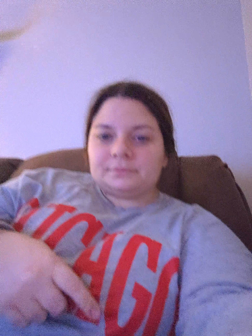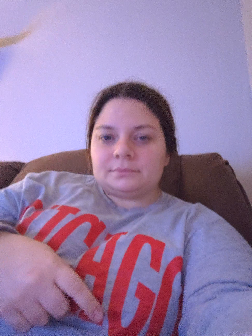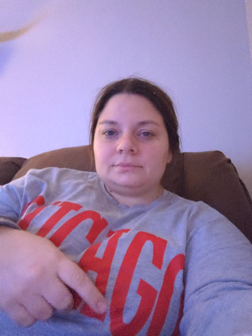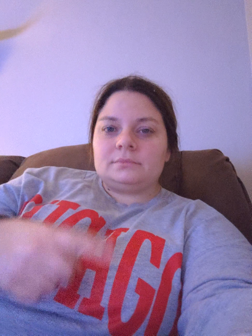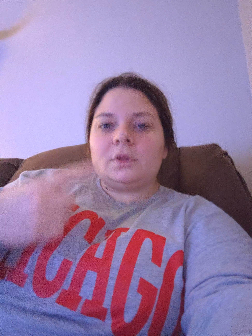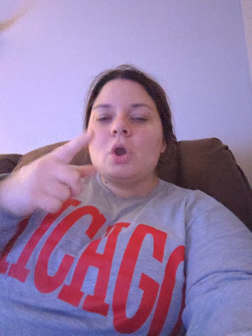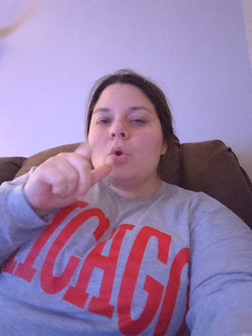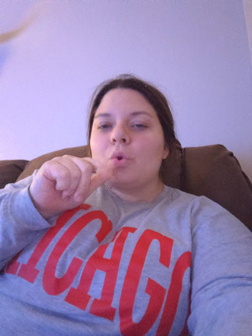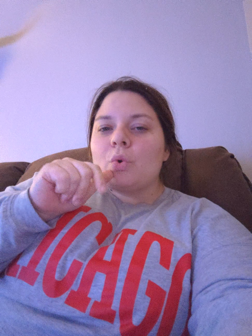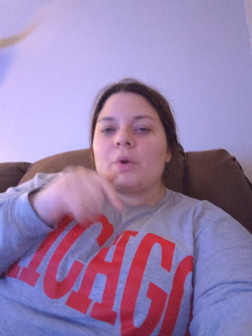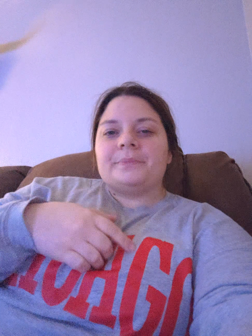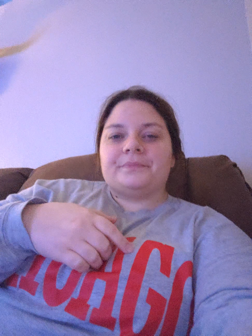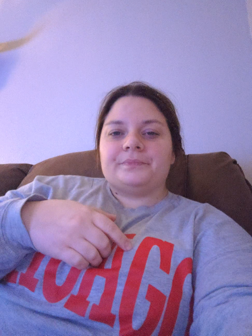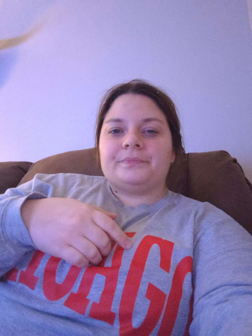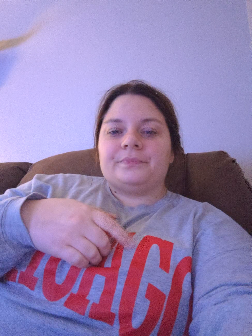who